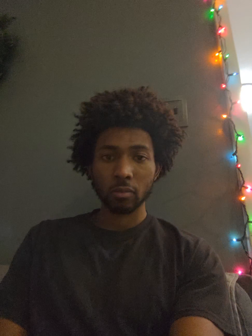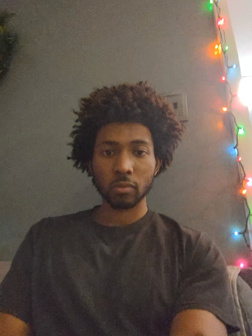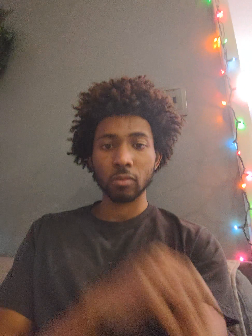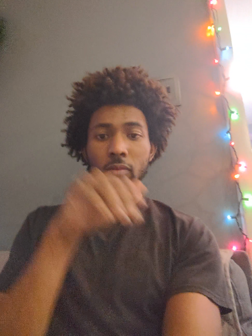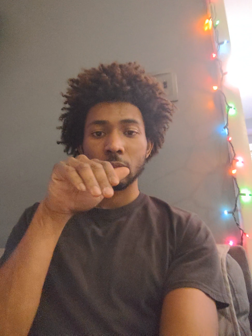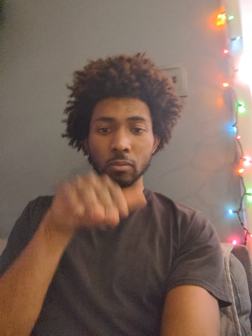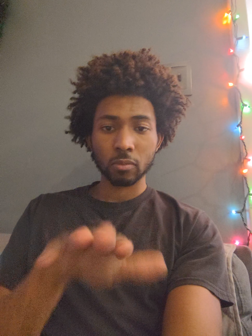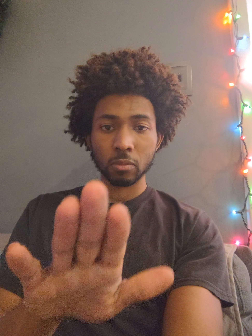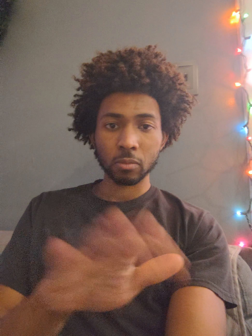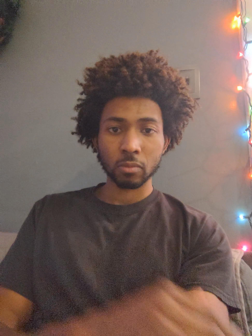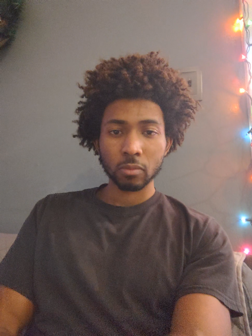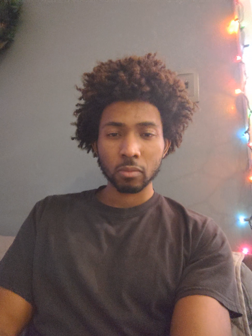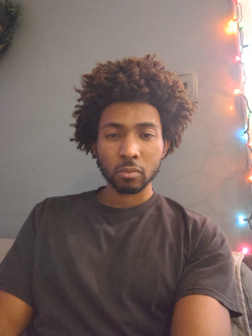into